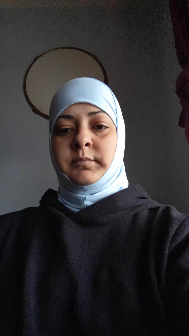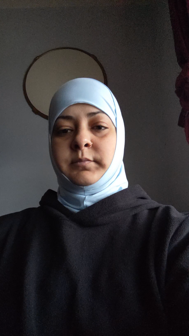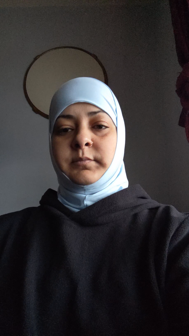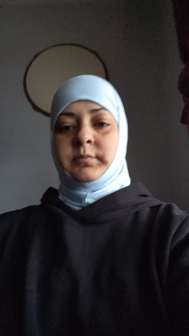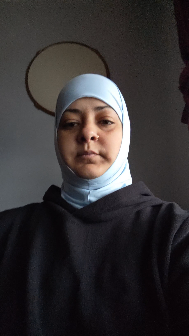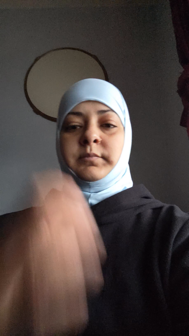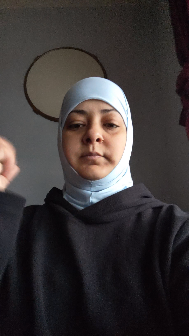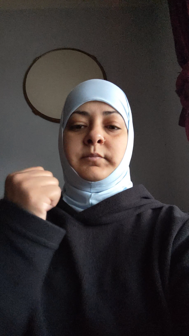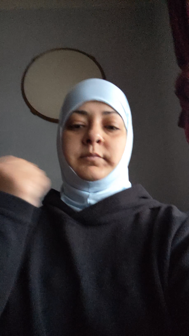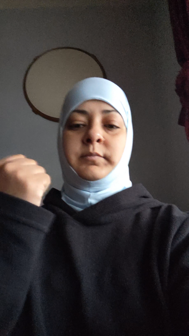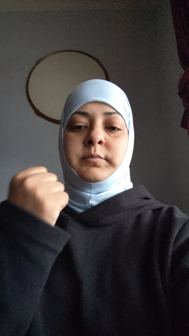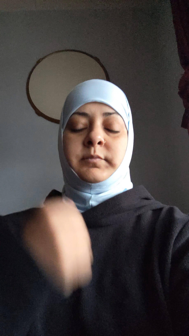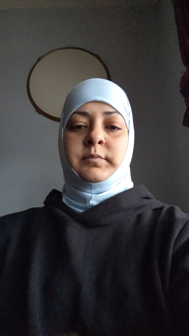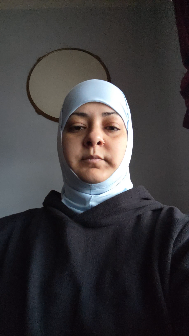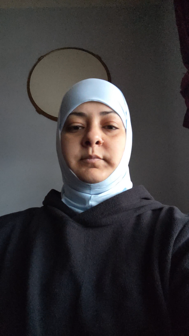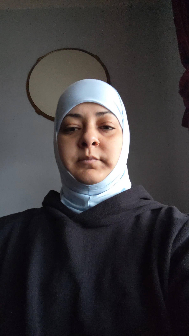shake